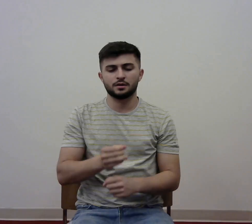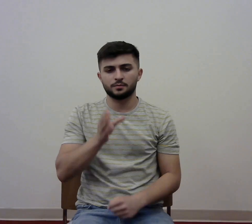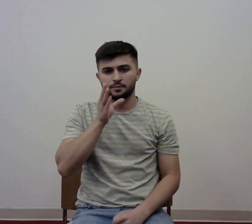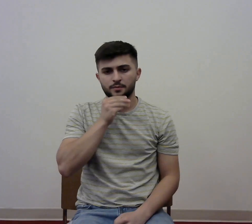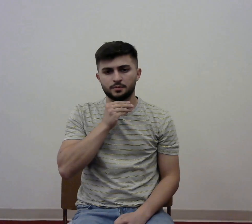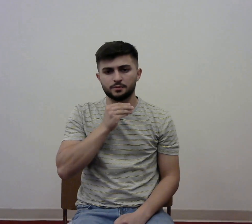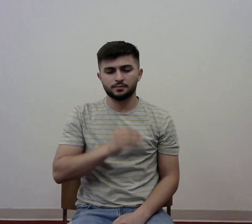bilər